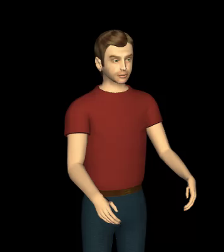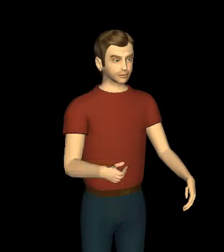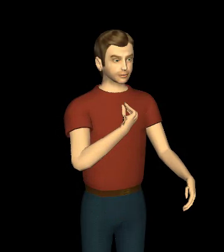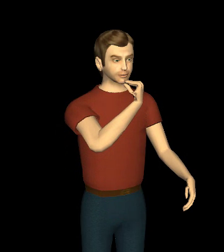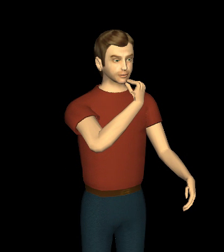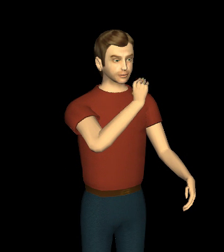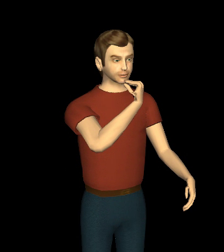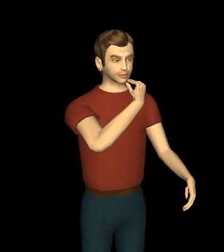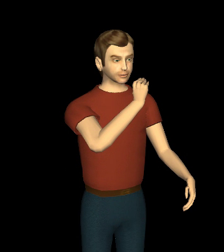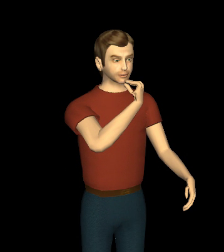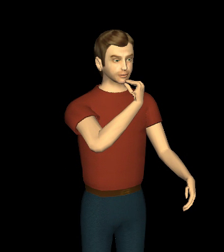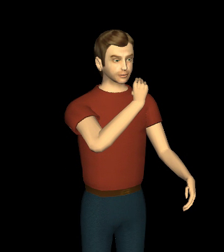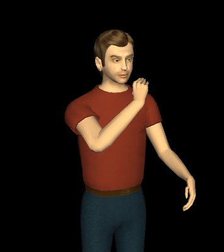يشعر بالبرد